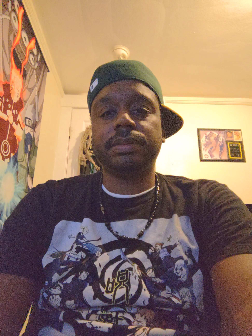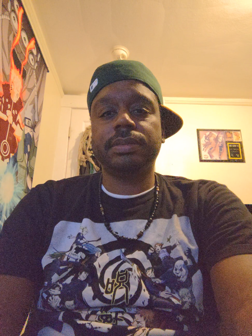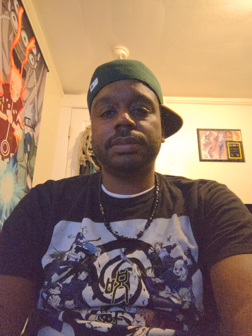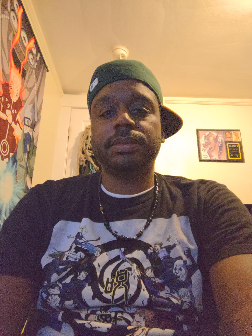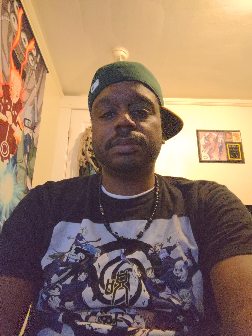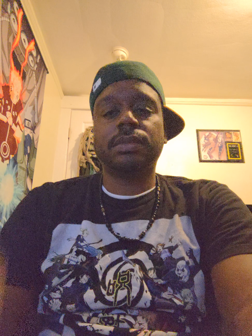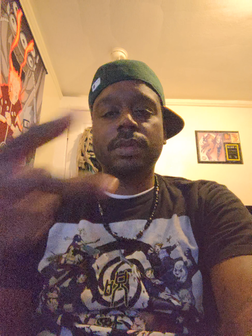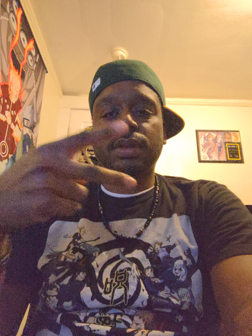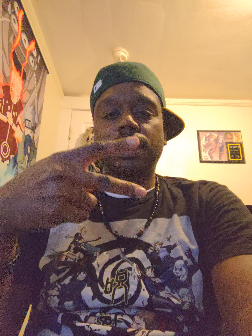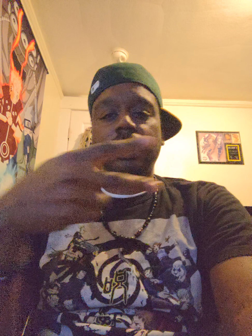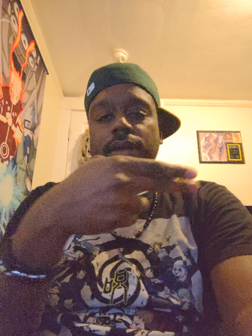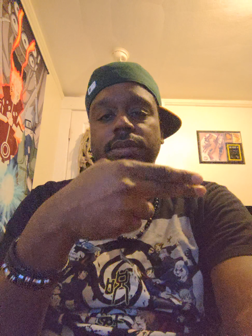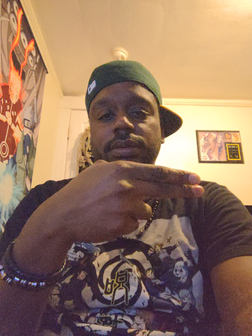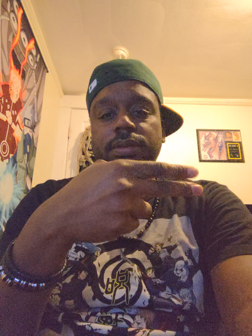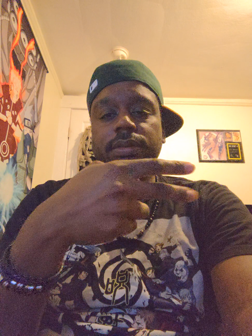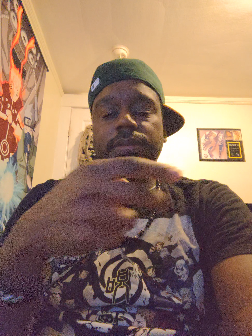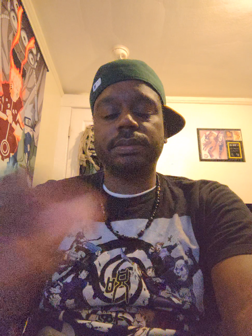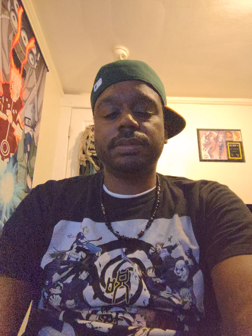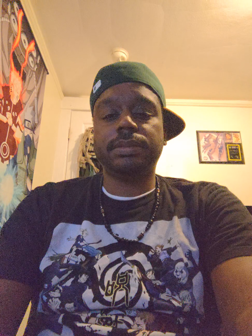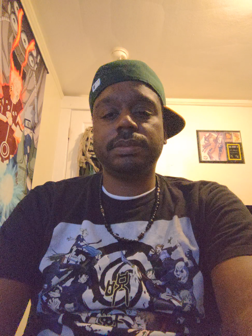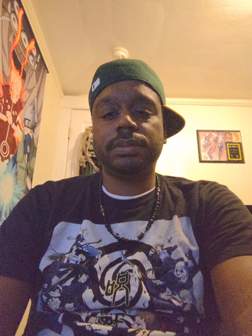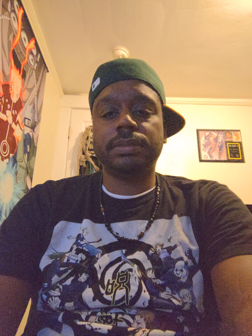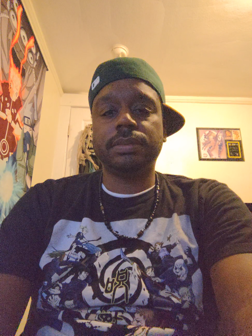cut